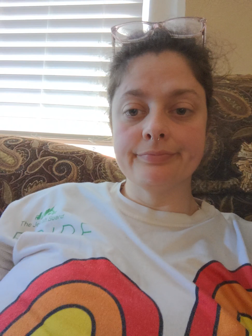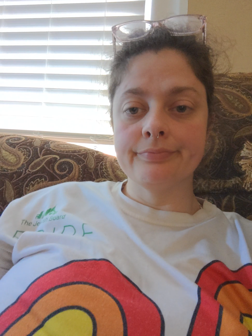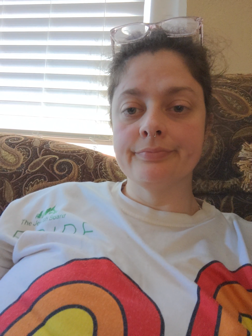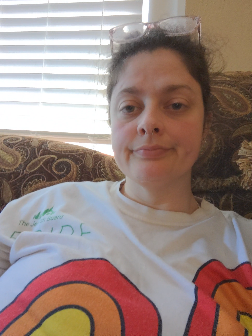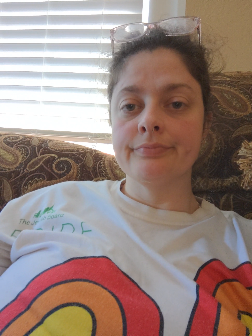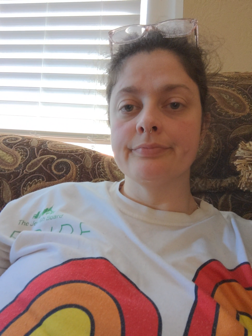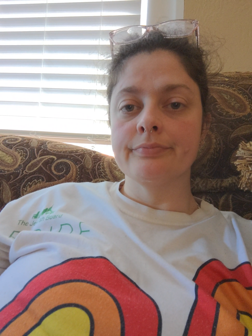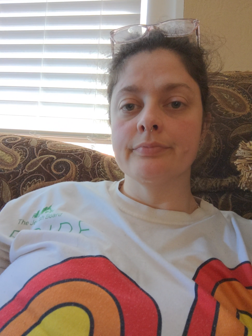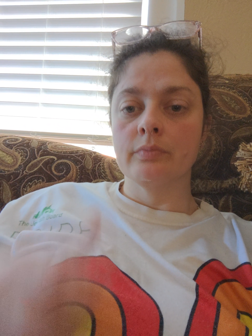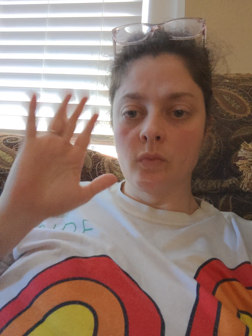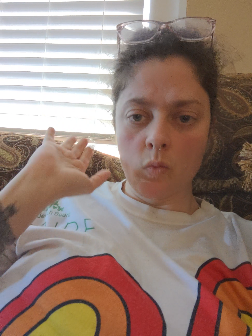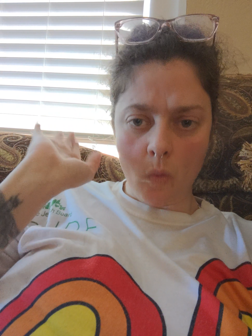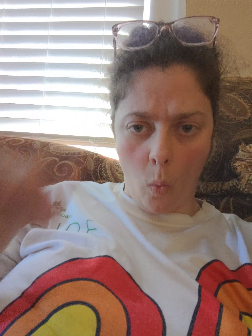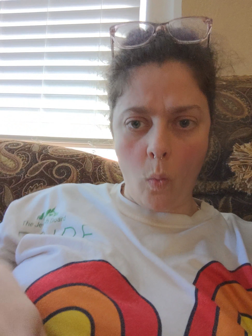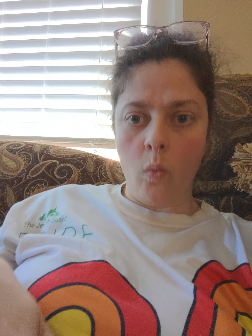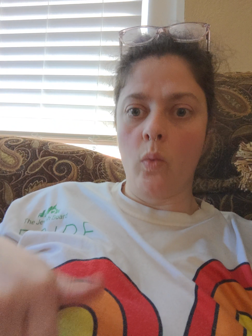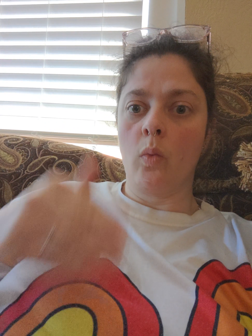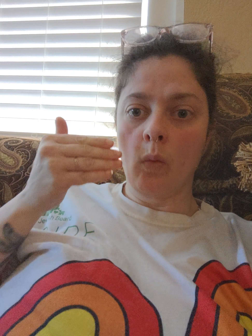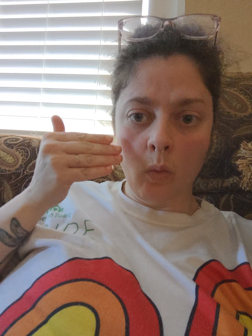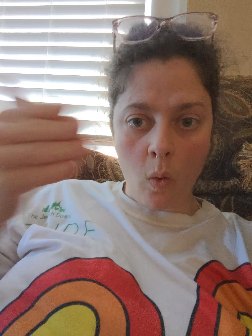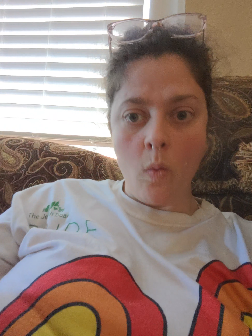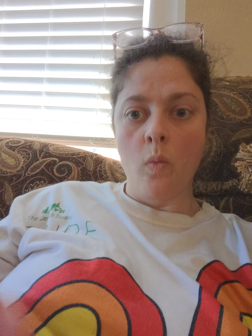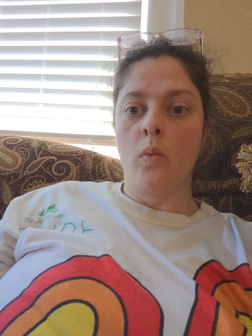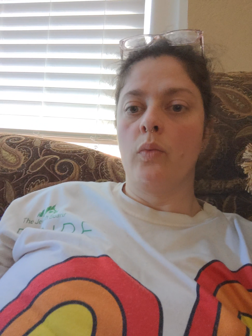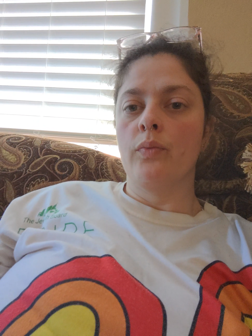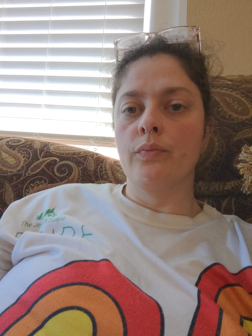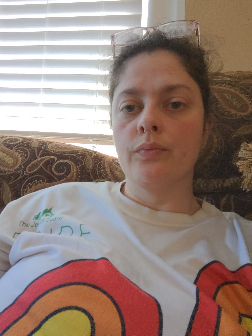go